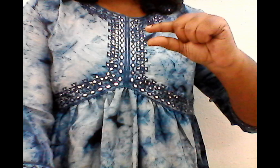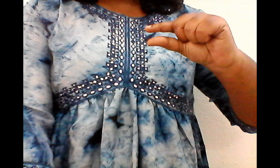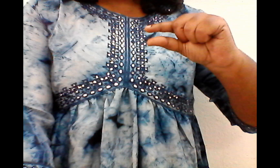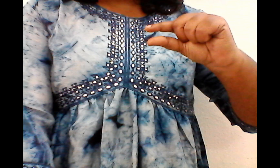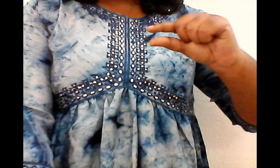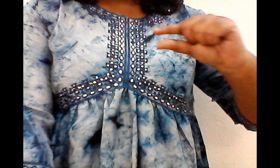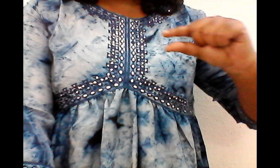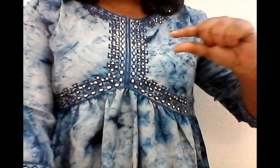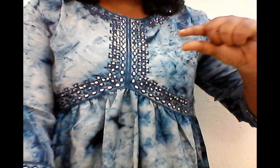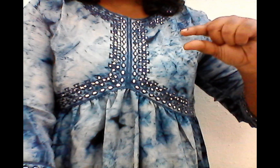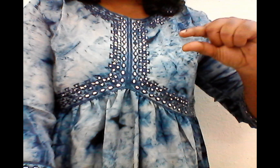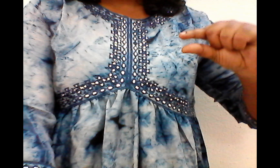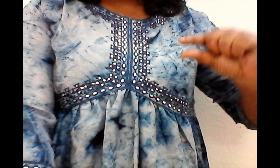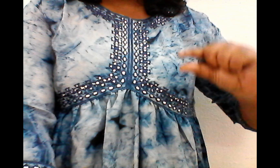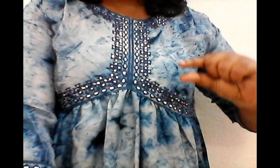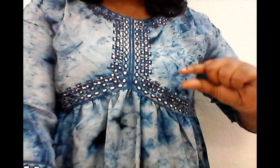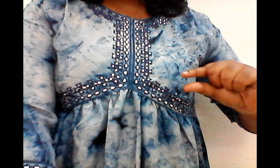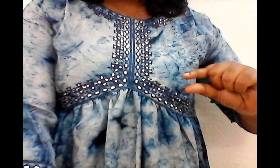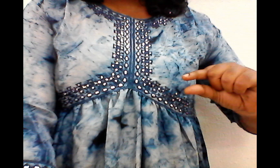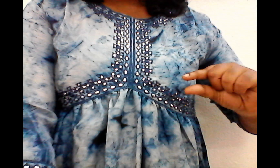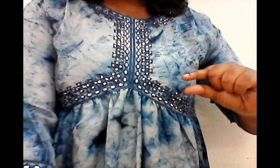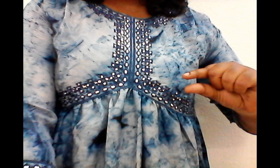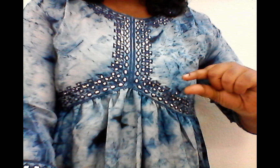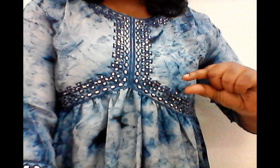ഊ